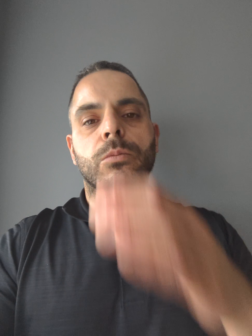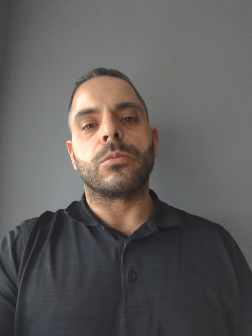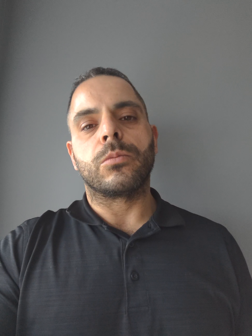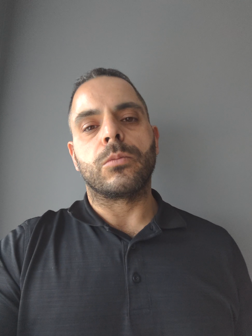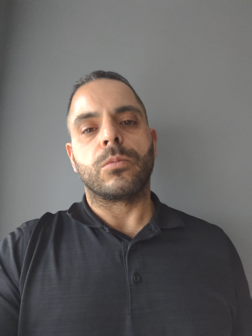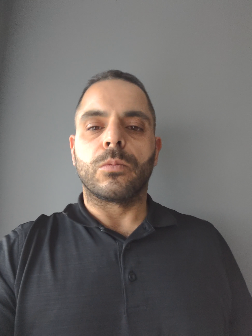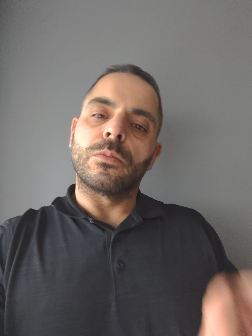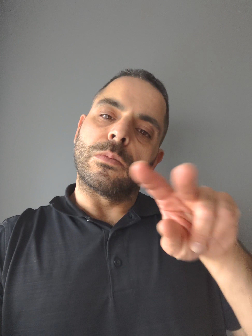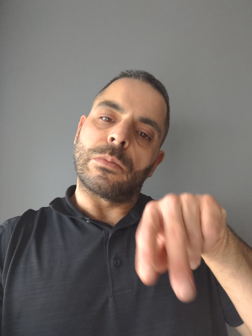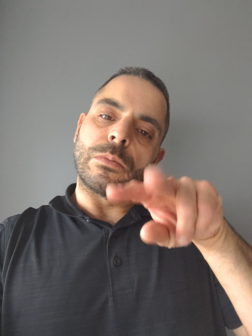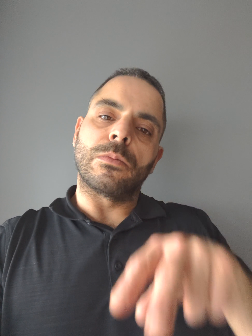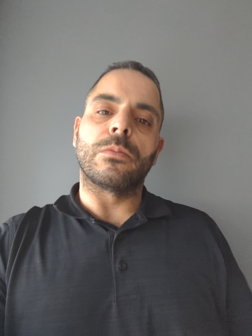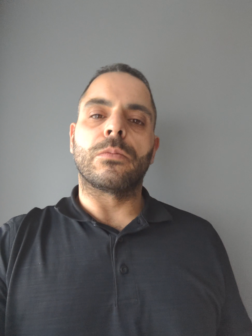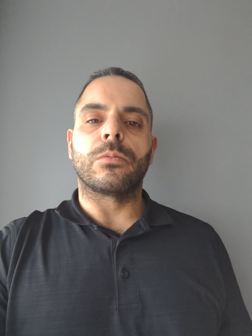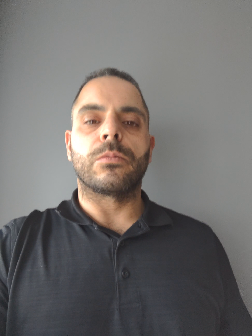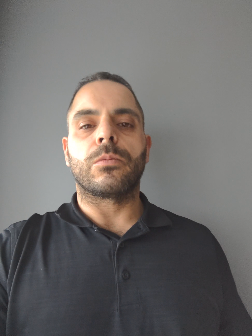read